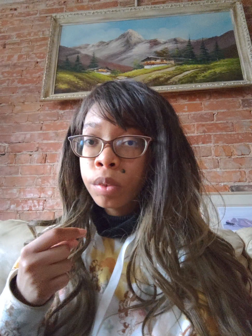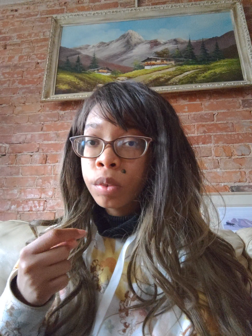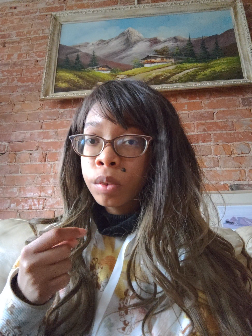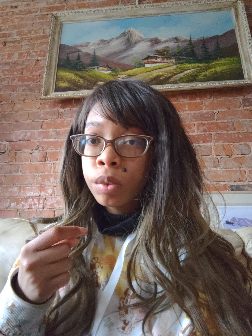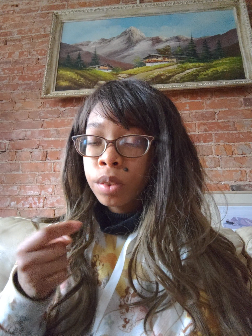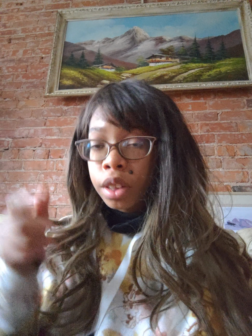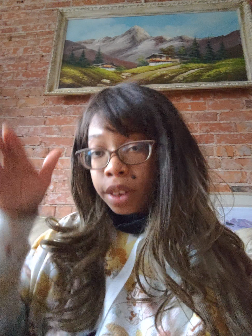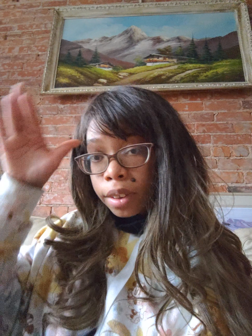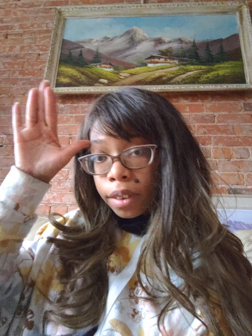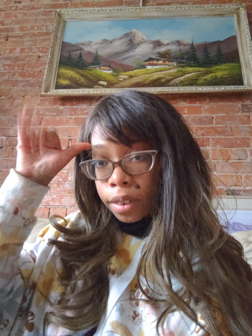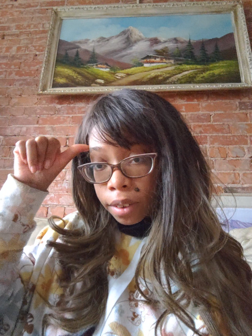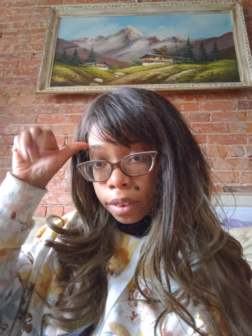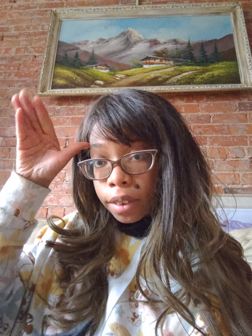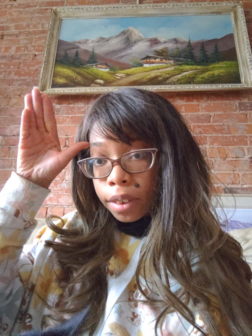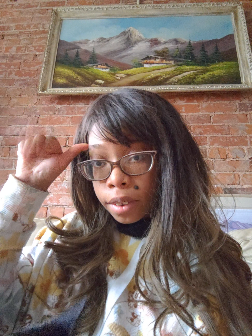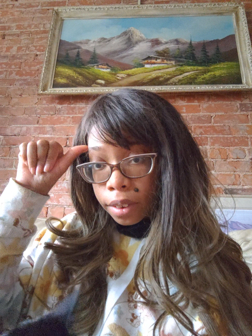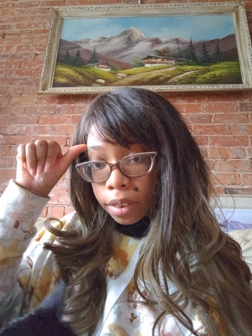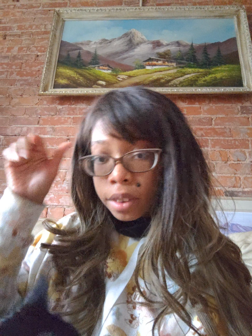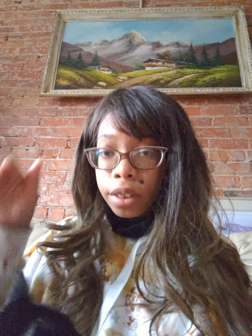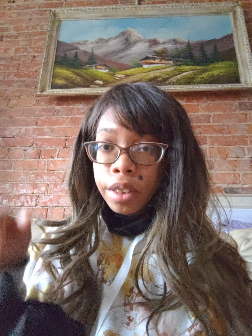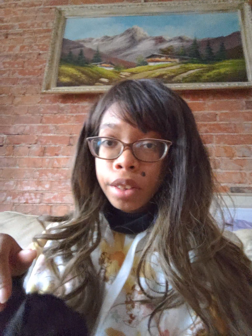donkey